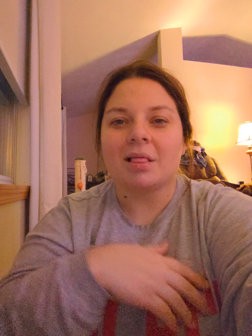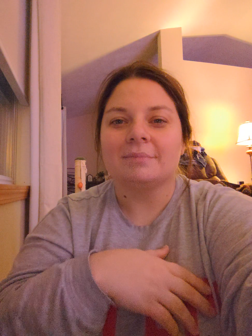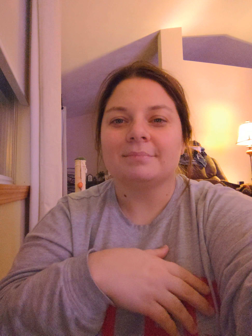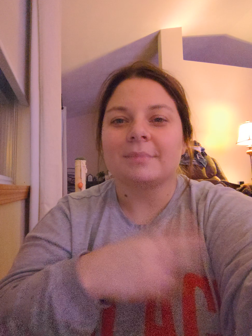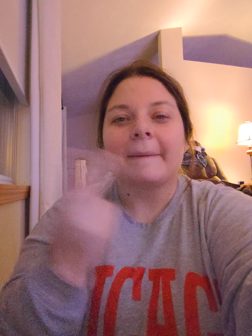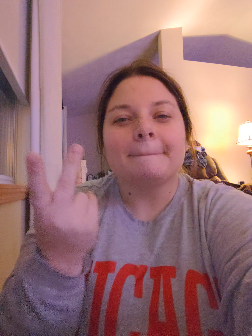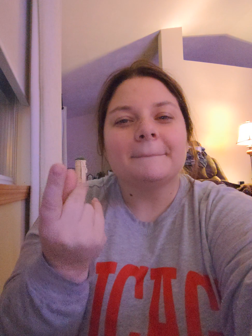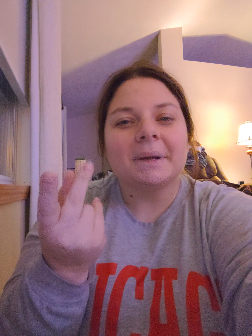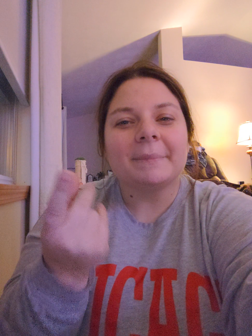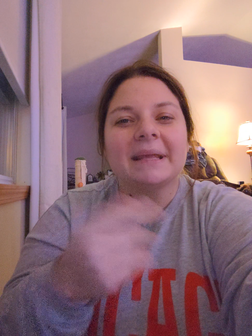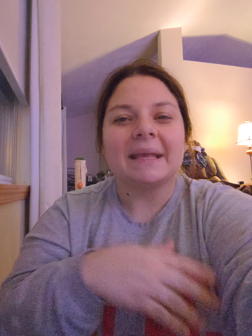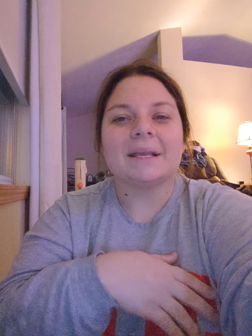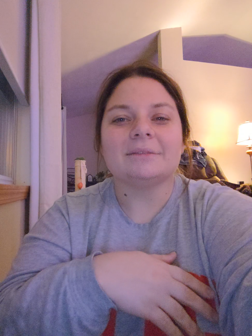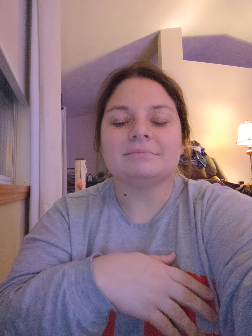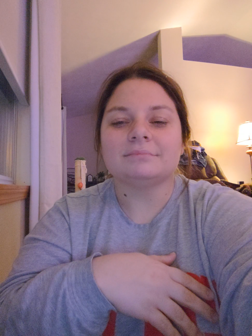puppy